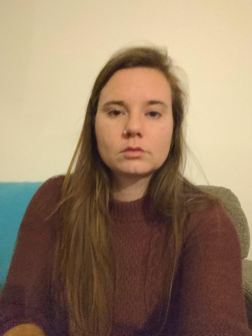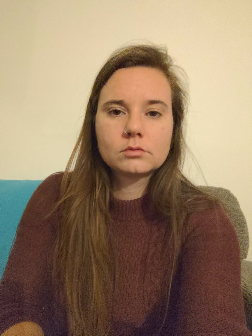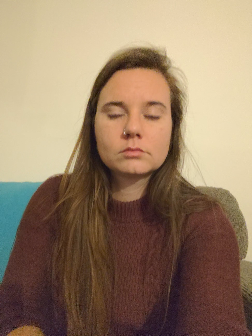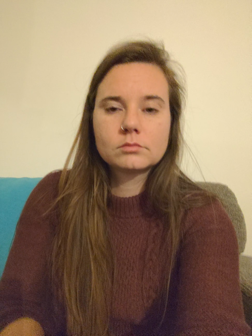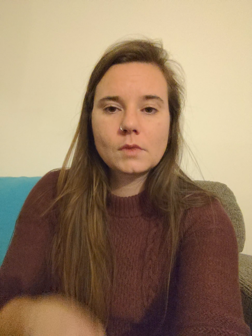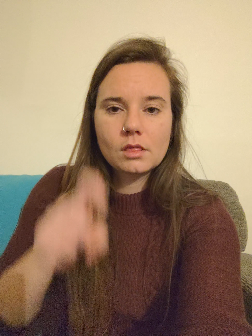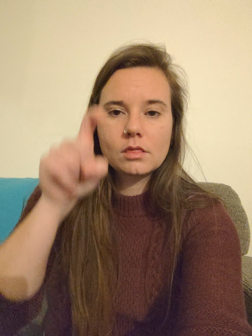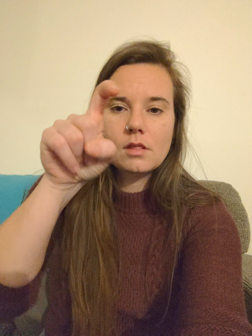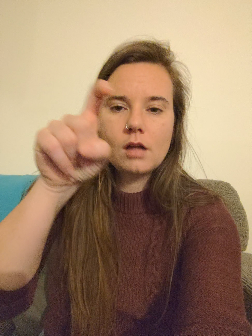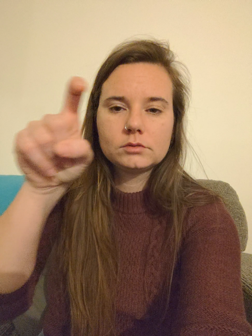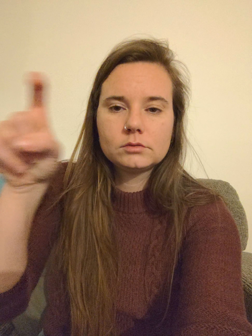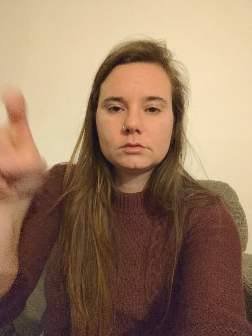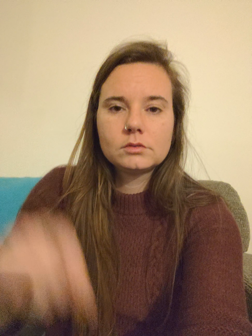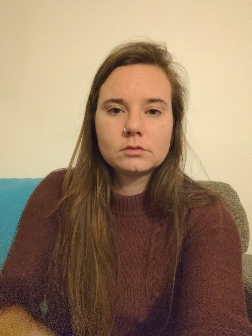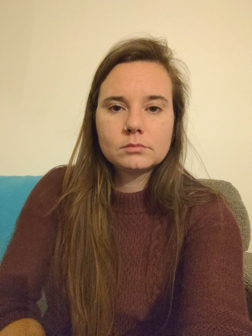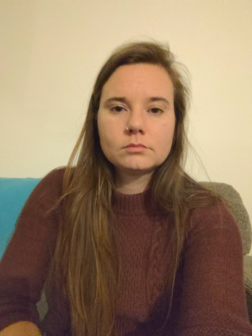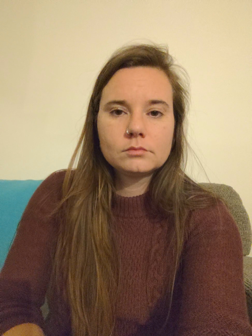closet